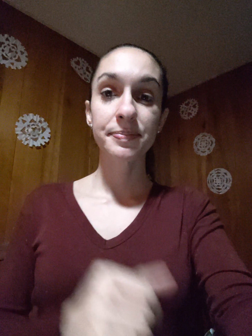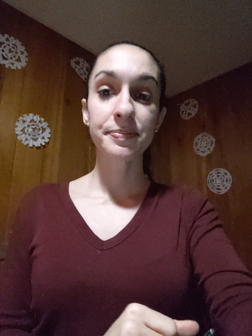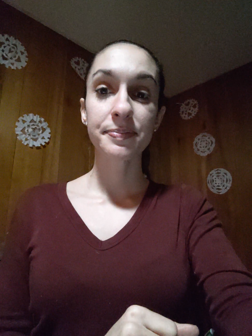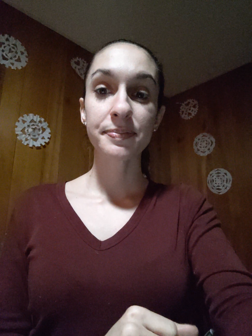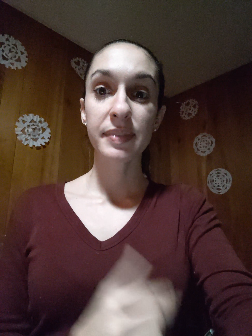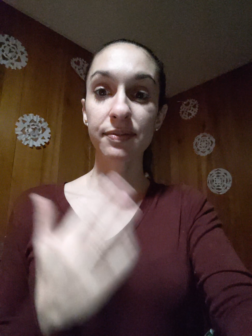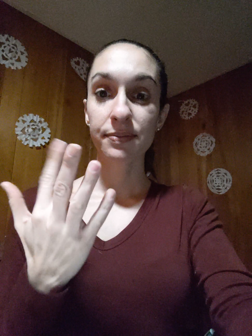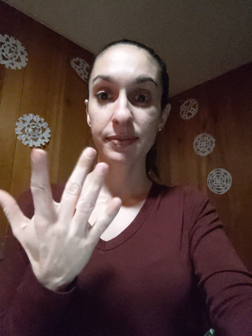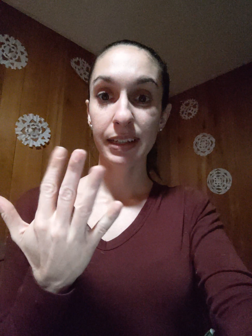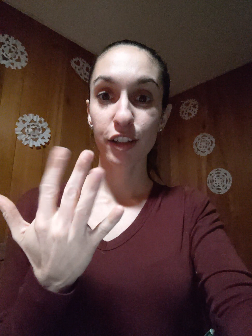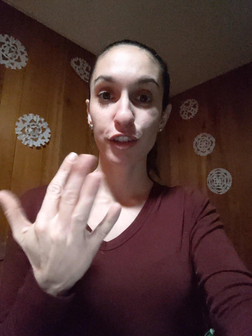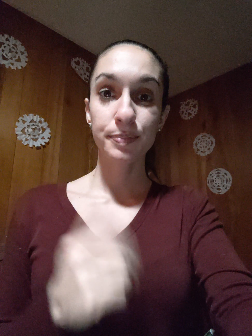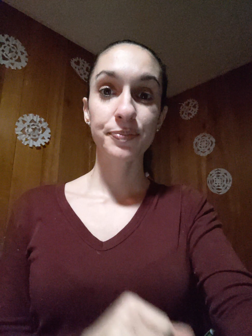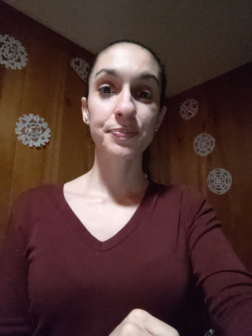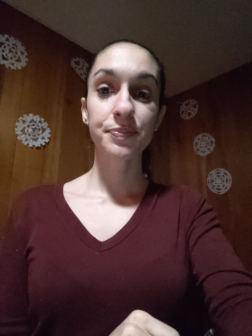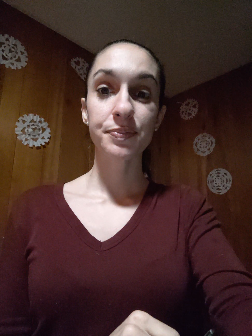finger